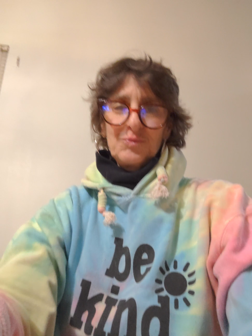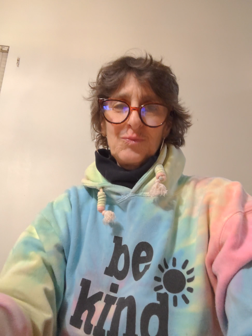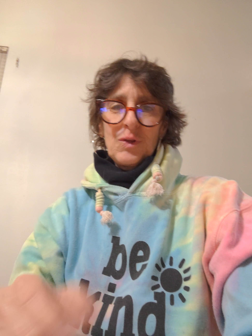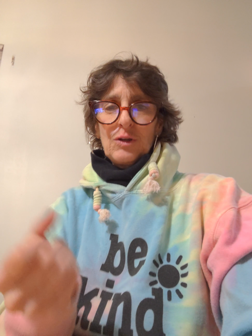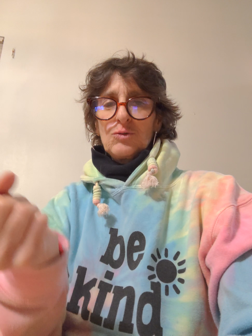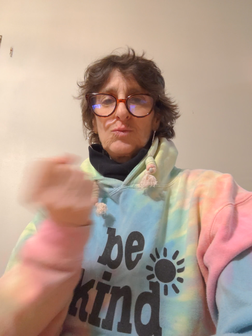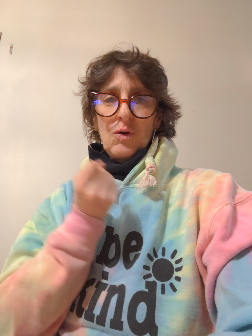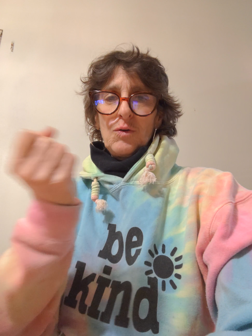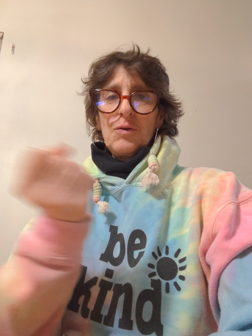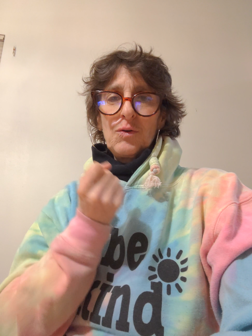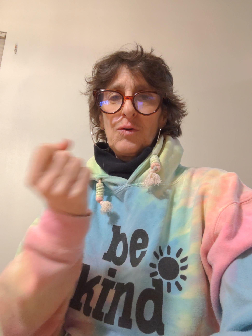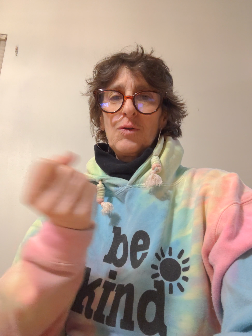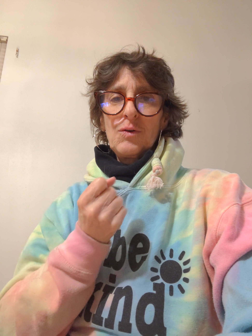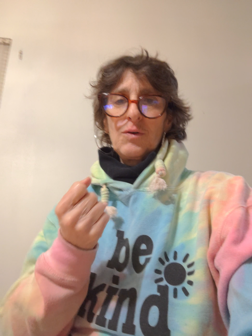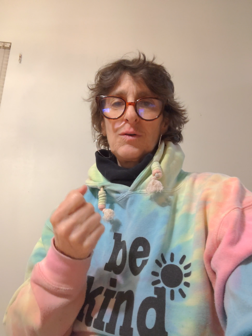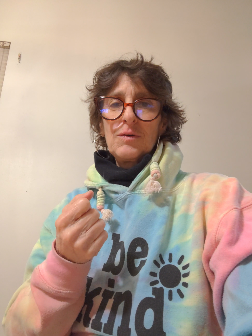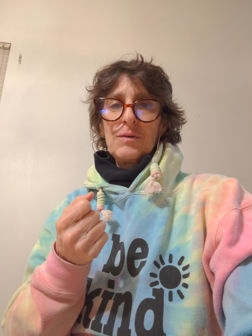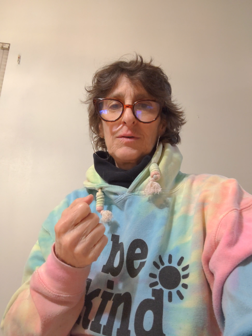drawer